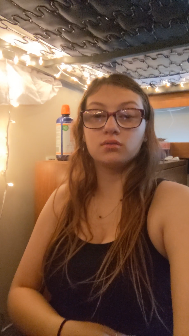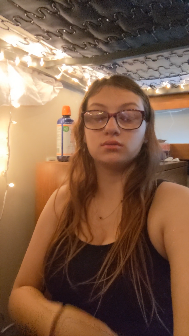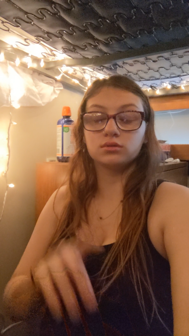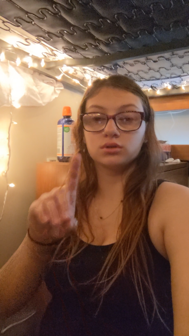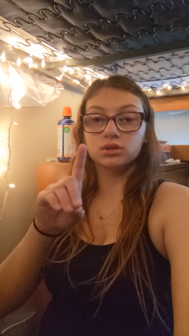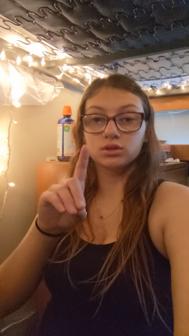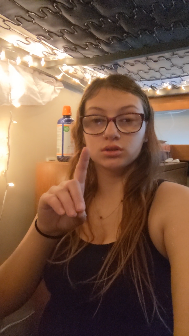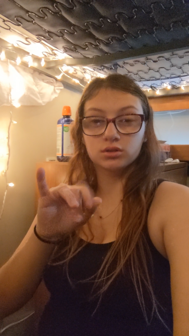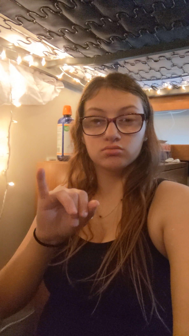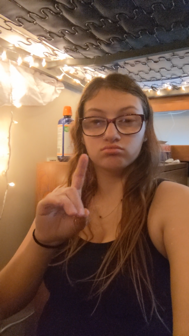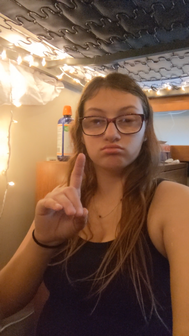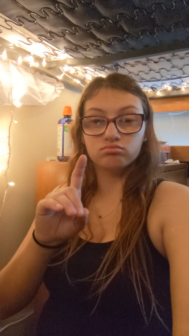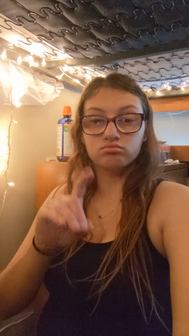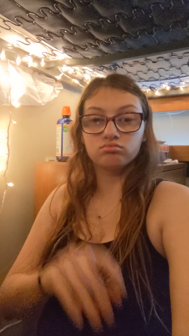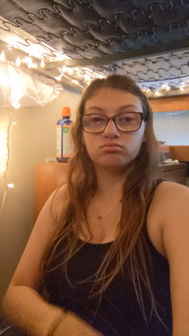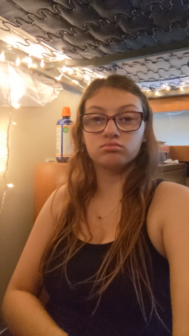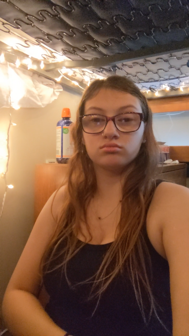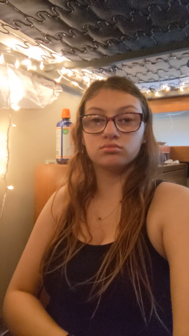did